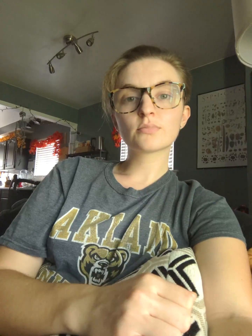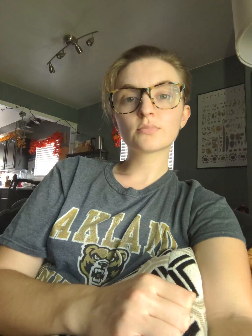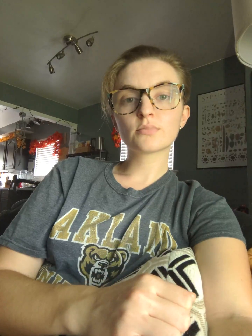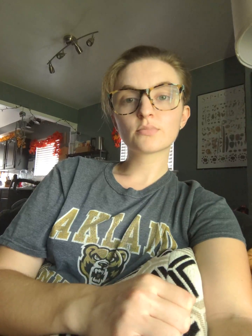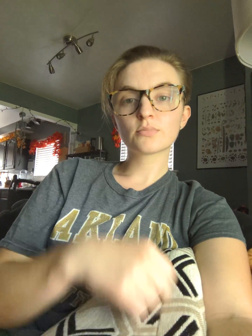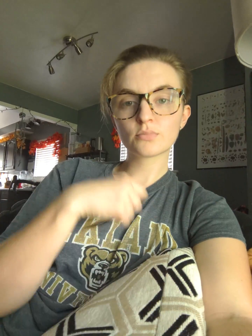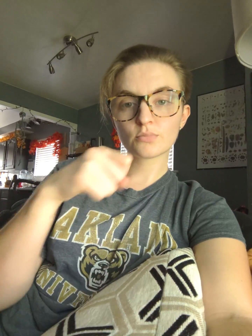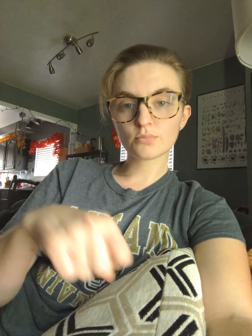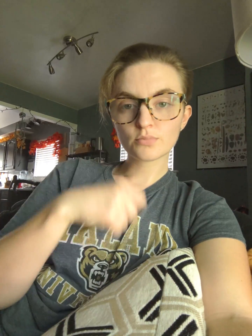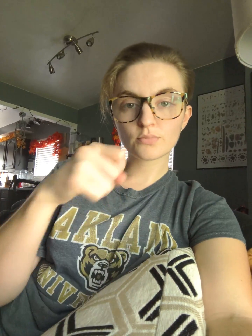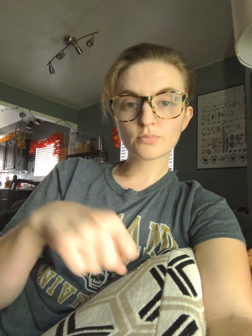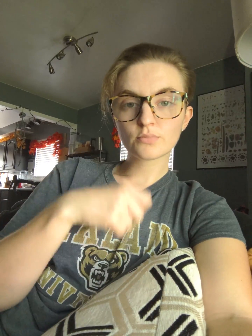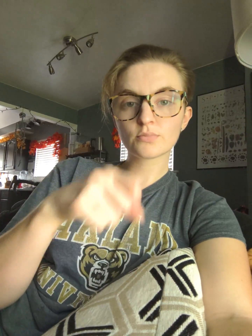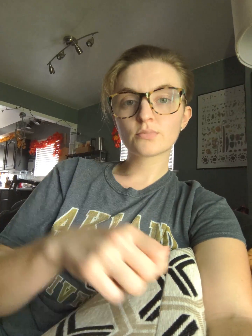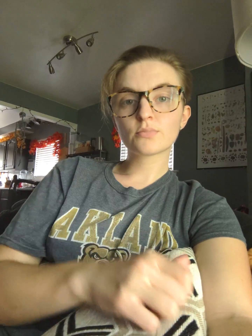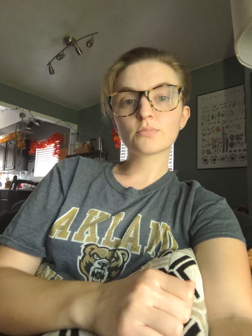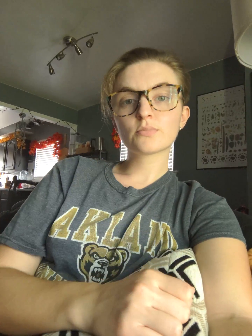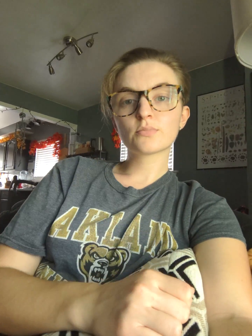bicycle